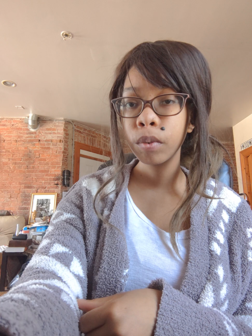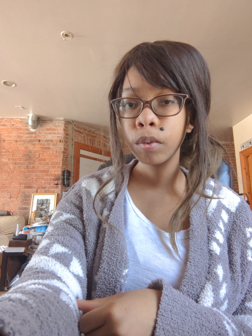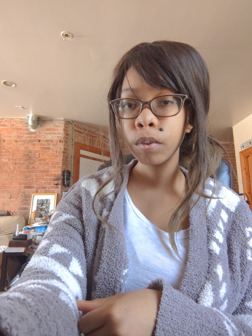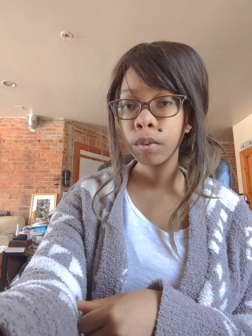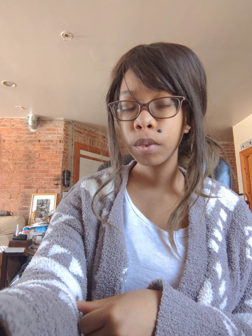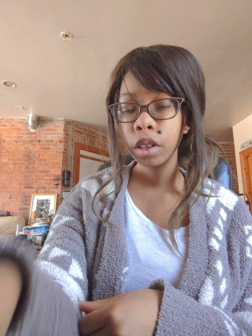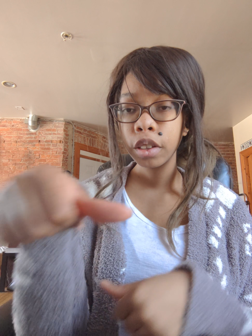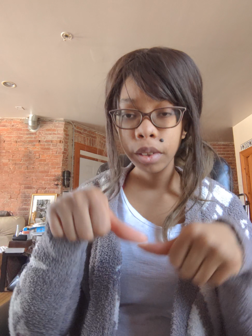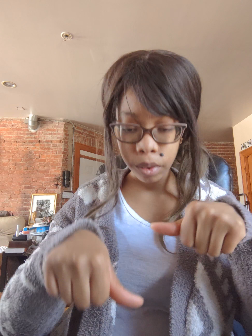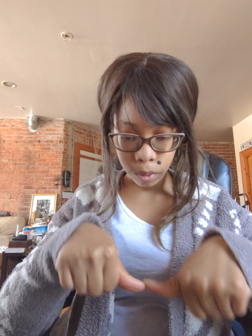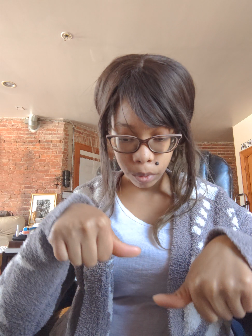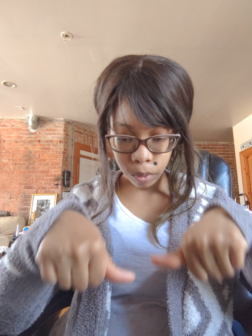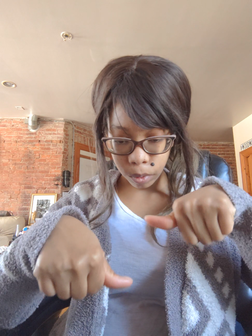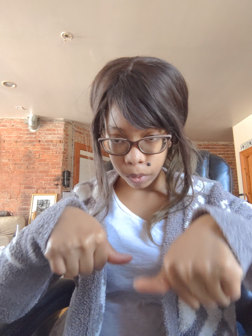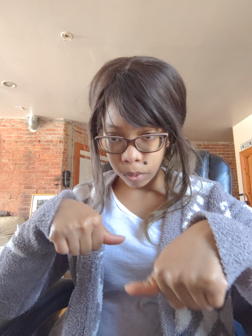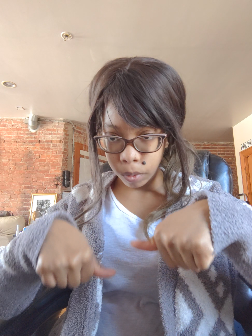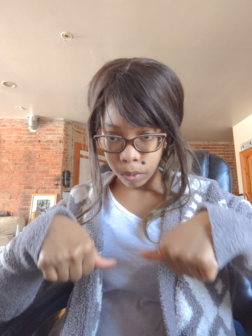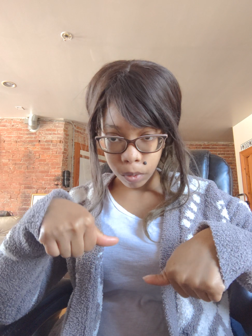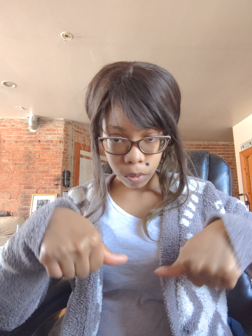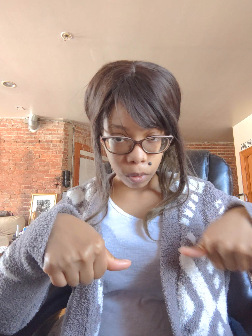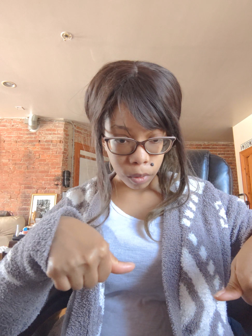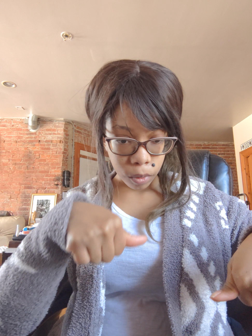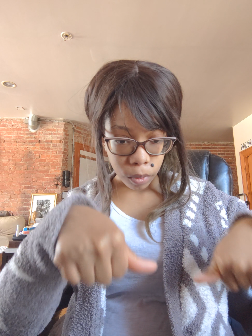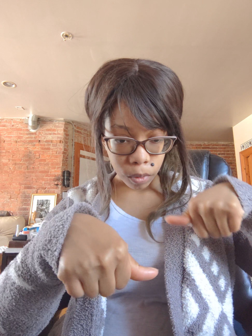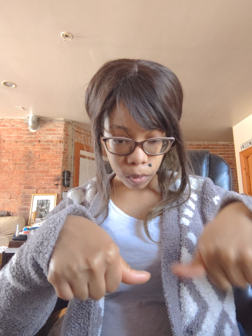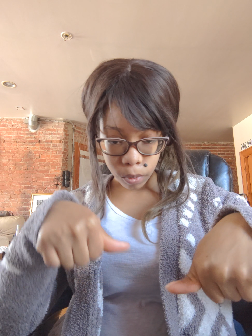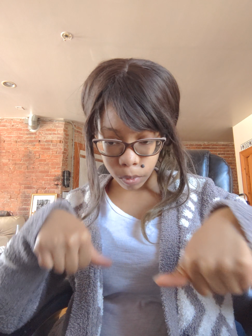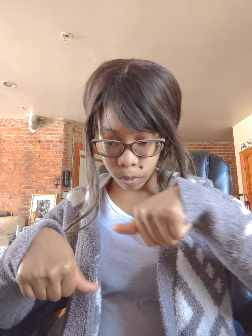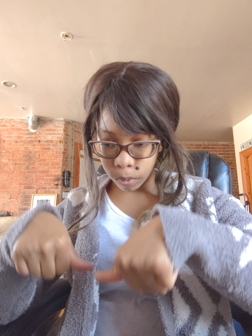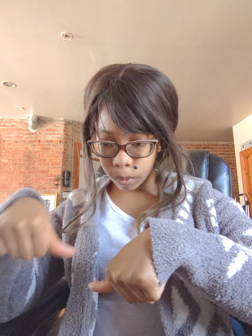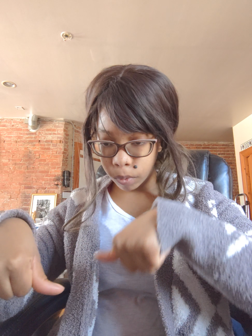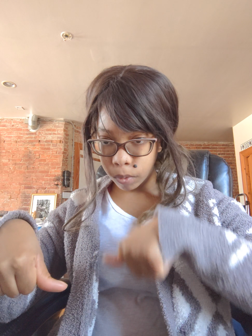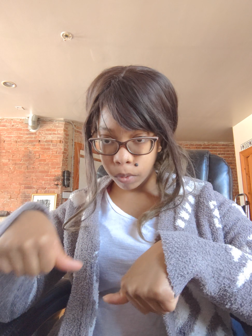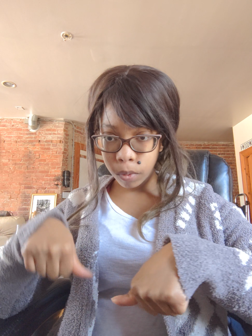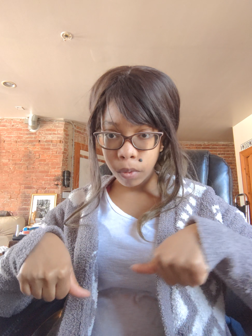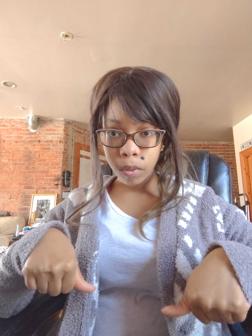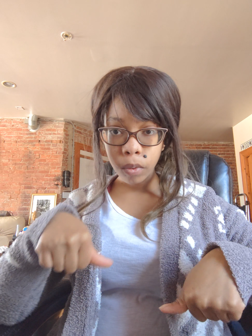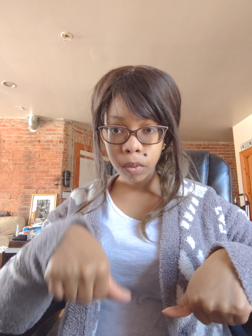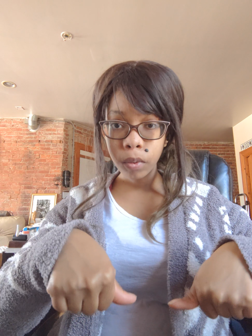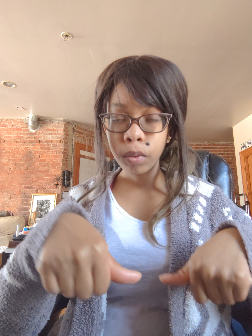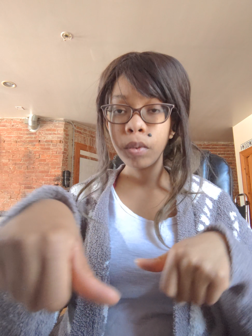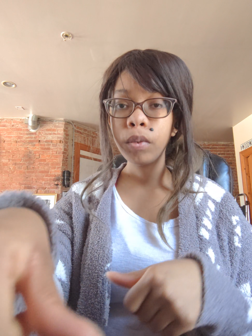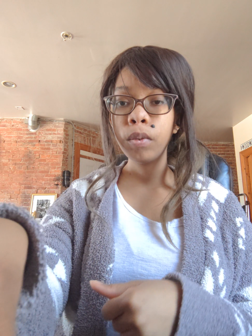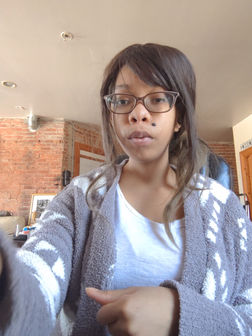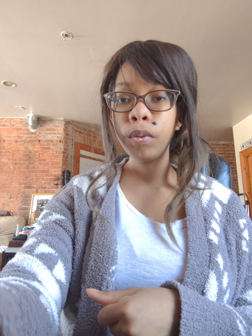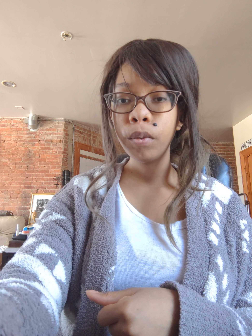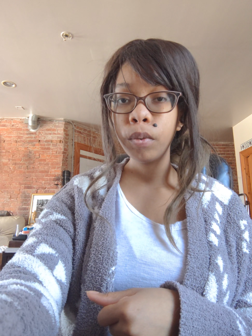puzzle